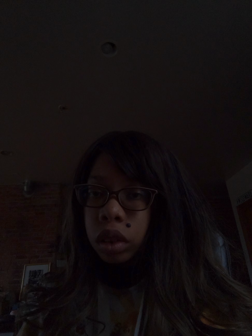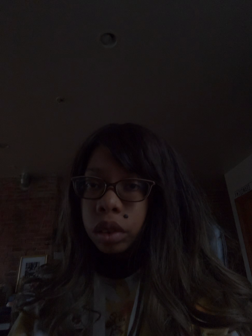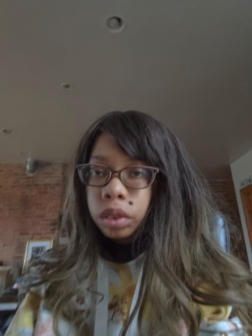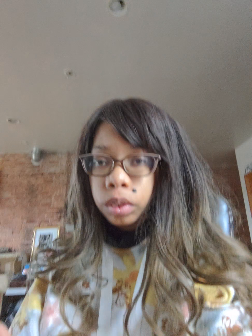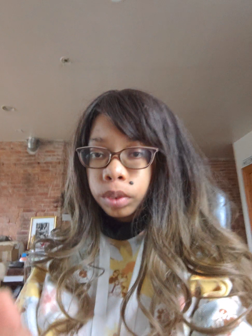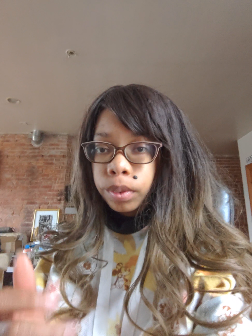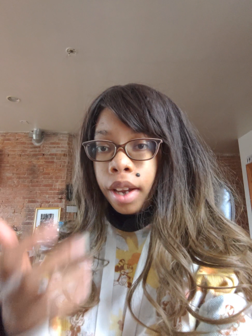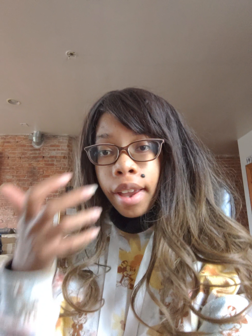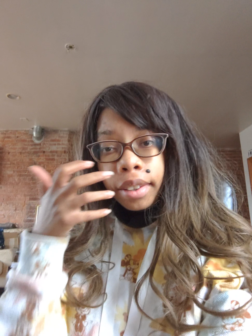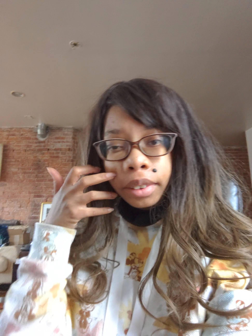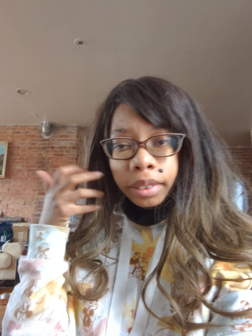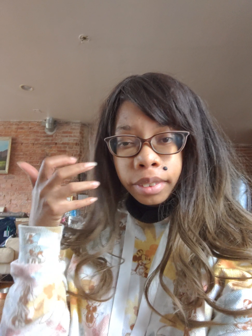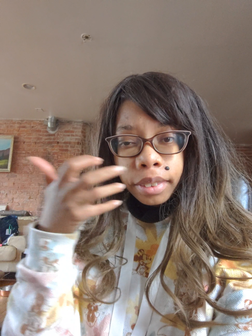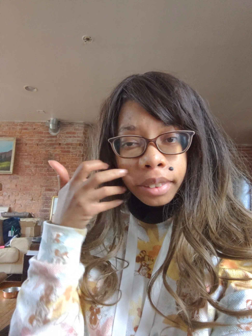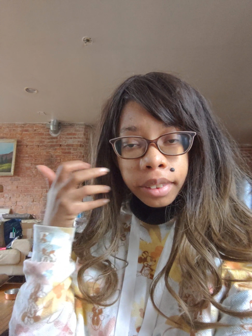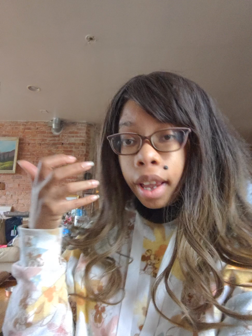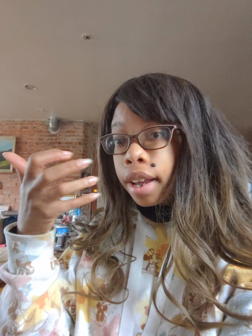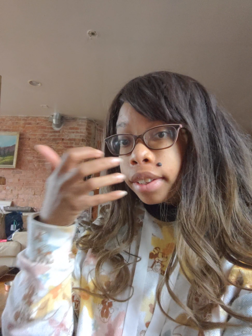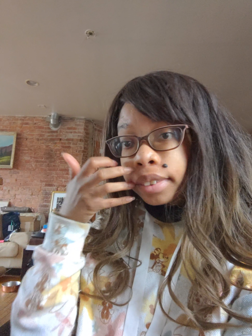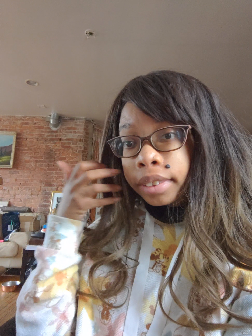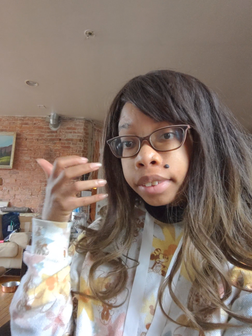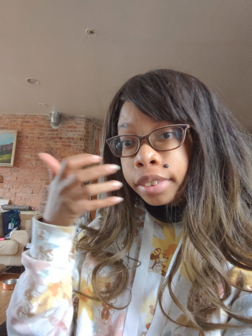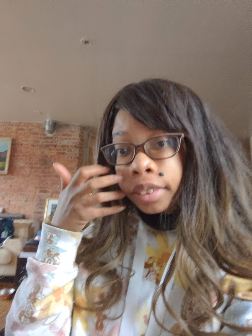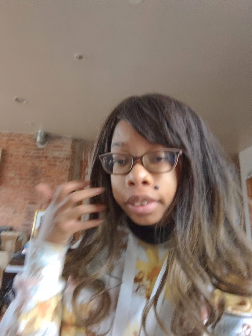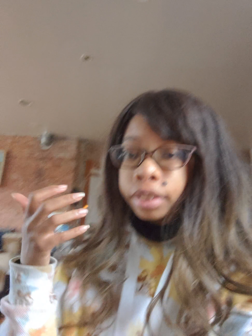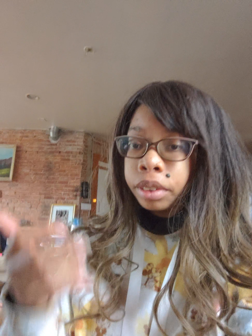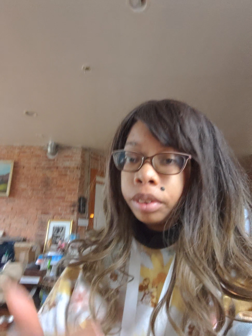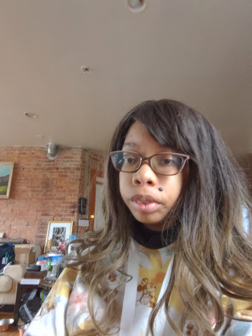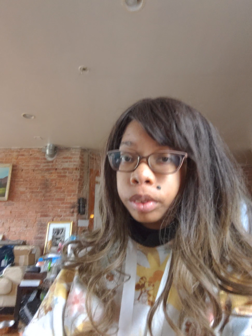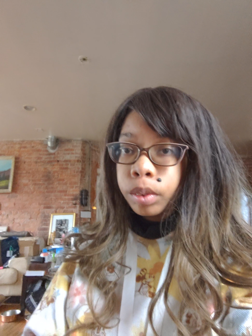tiger